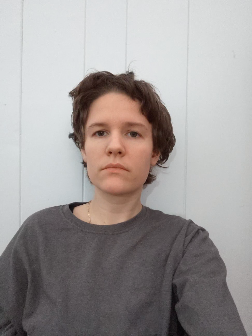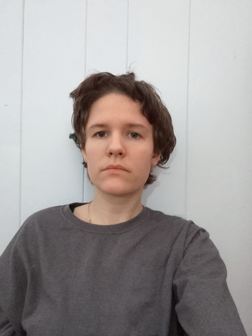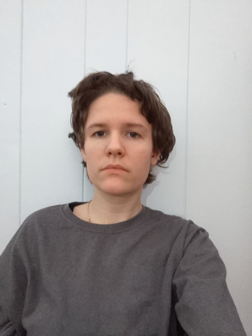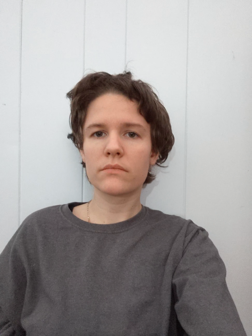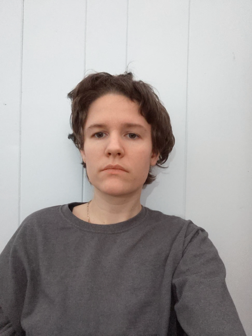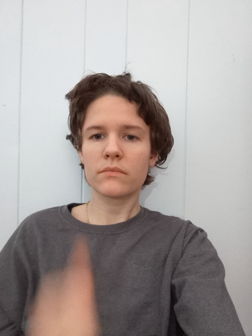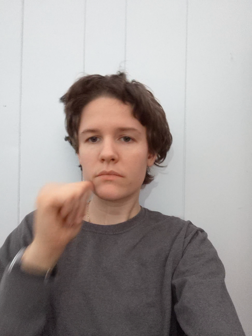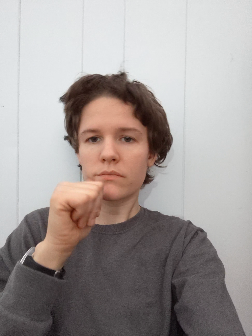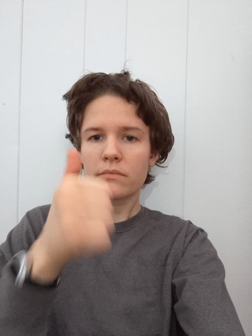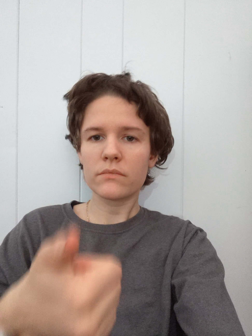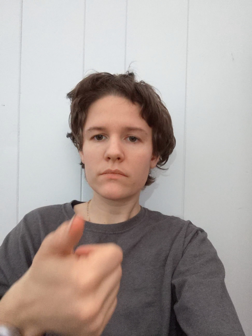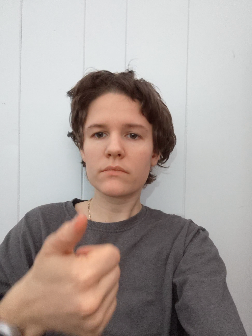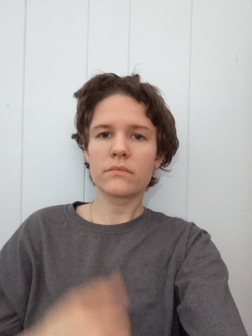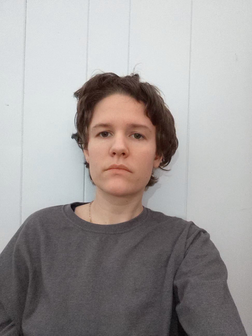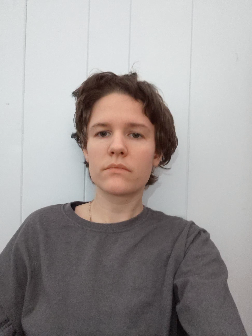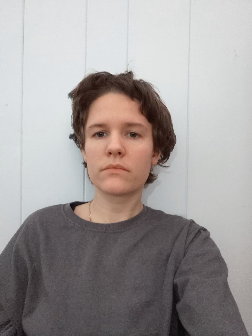tomorrow